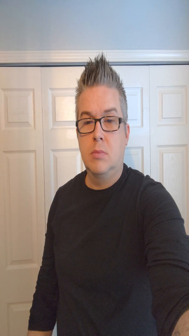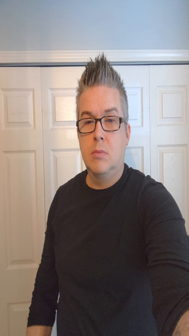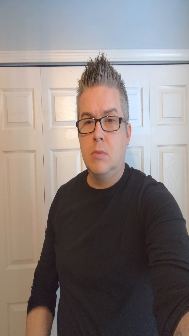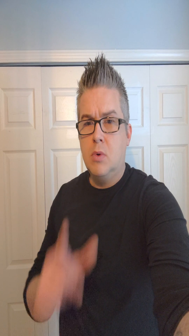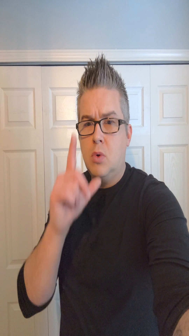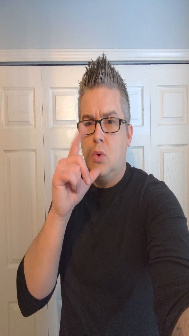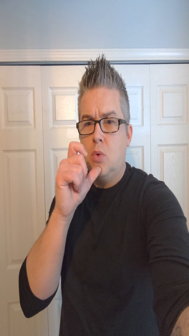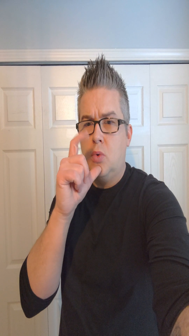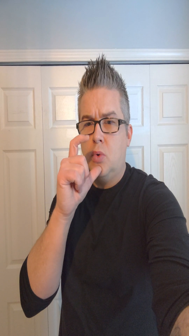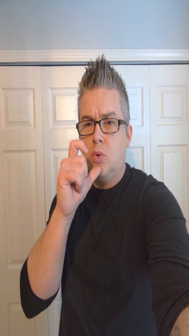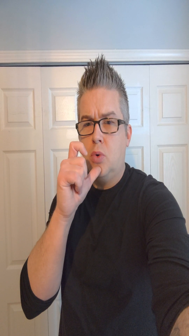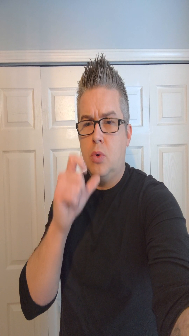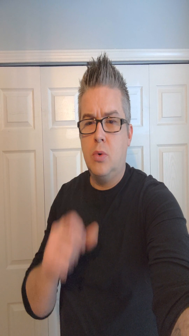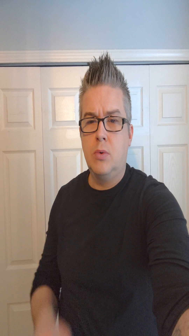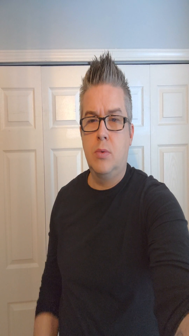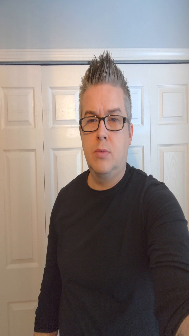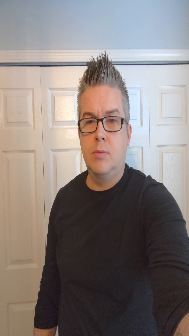who